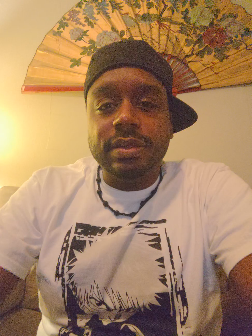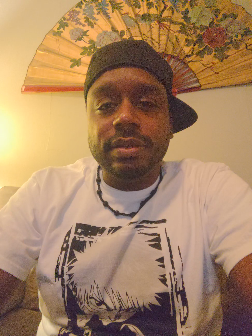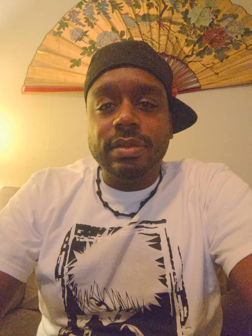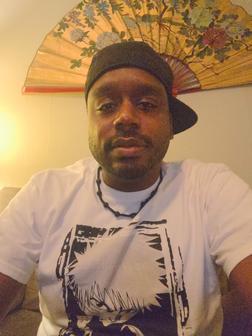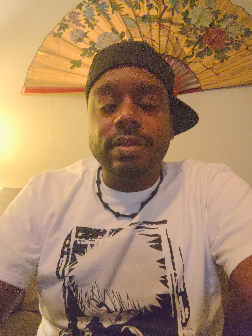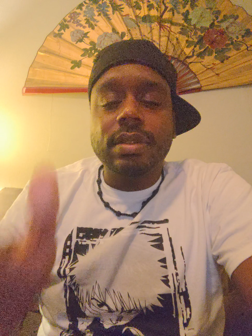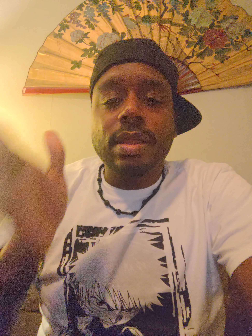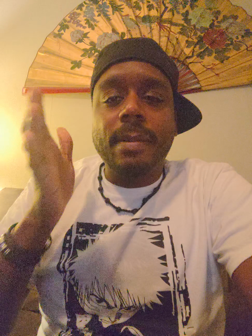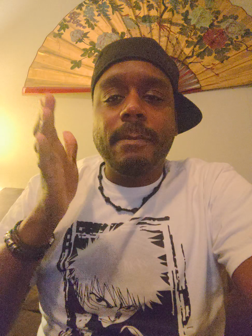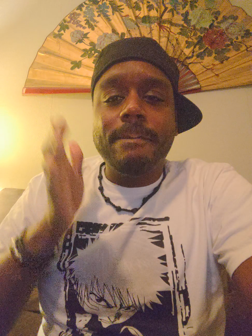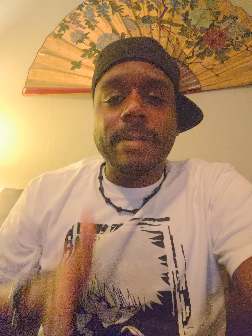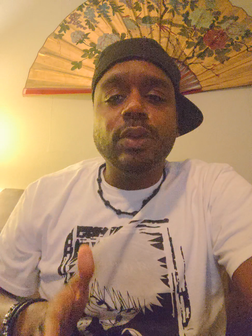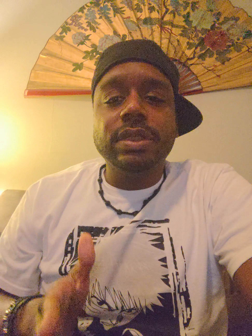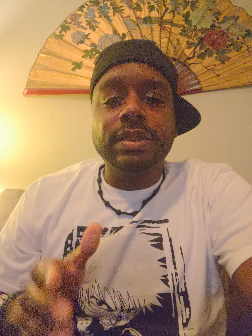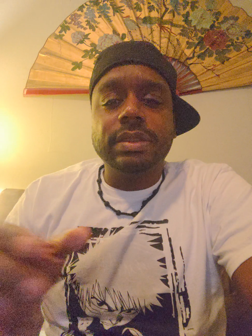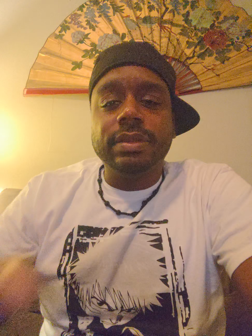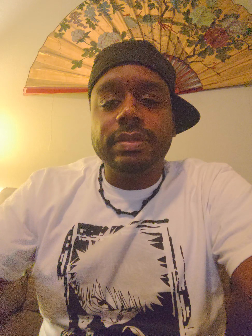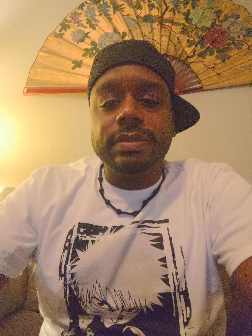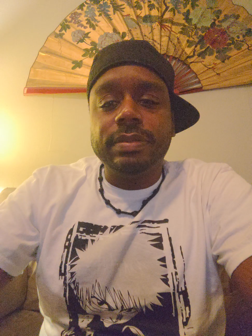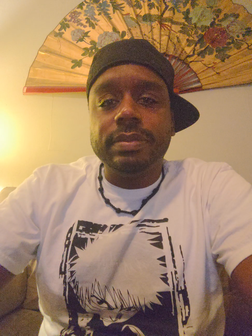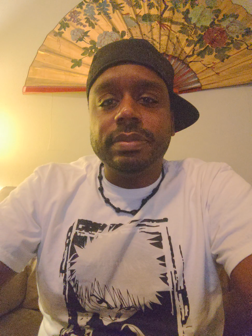person